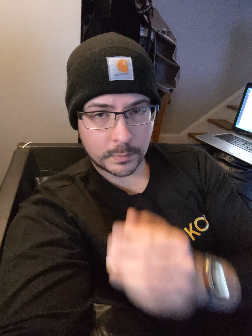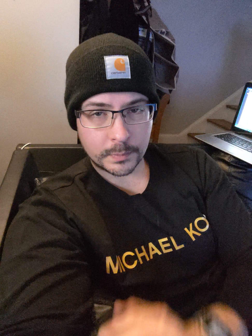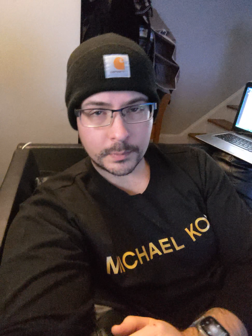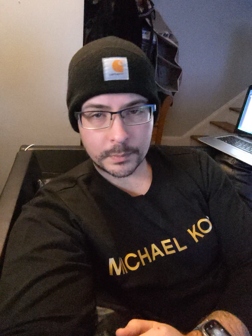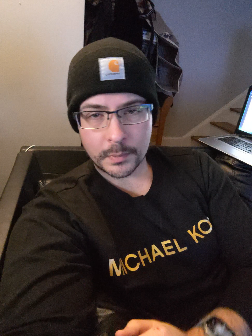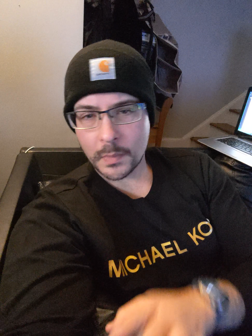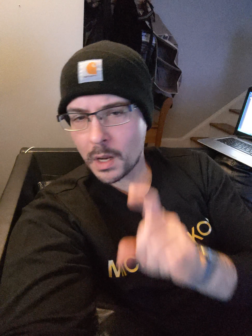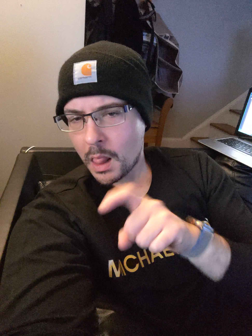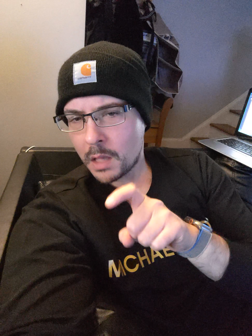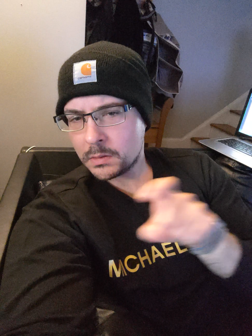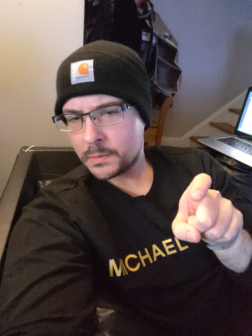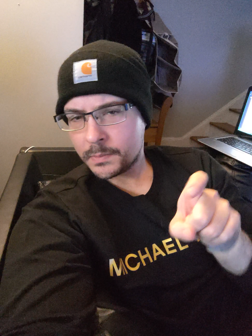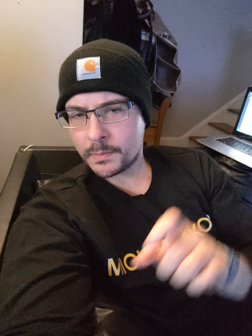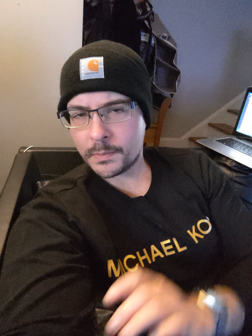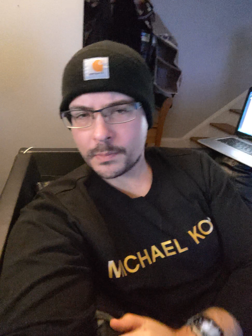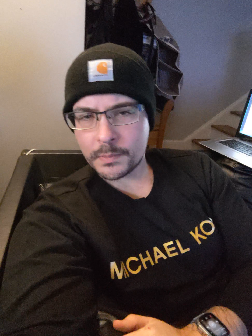closet